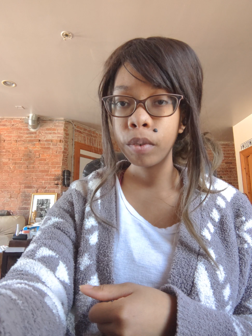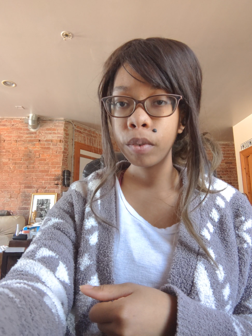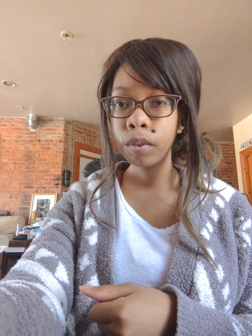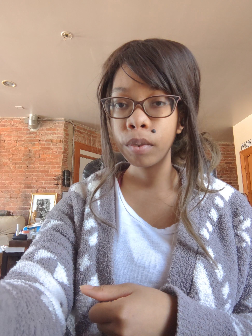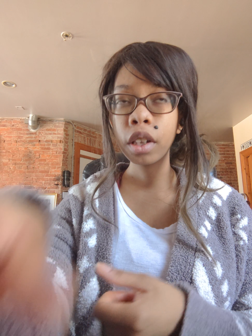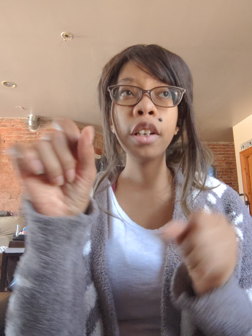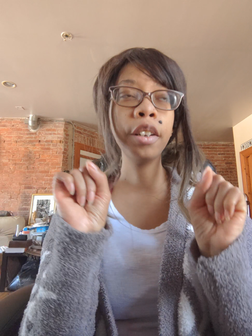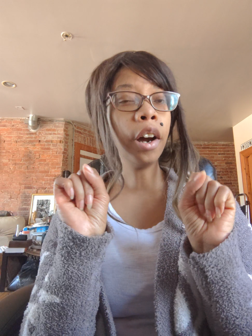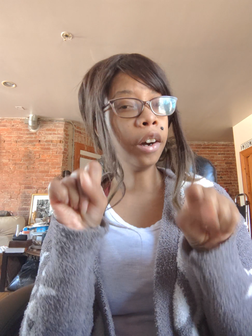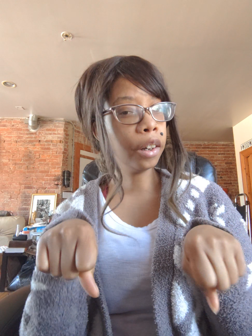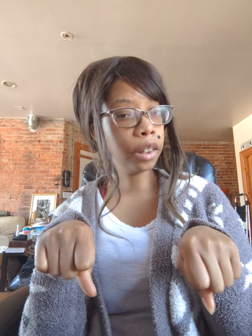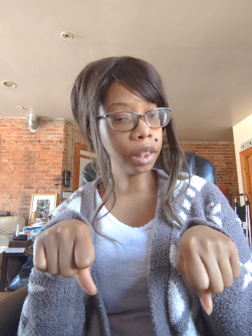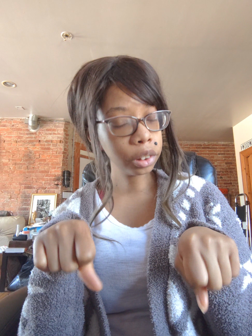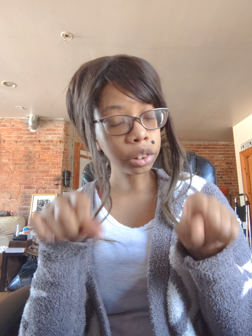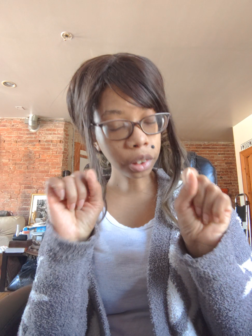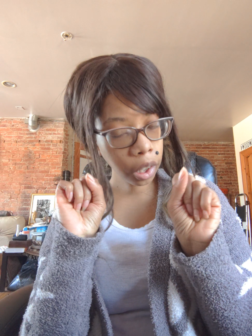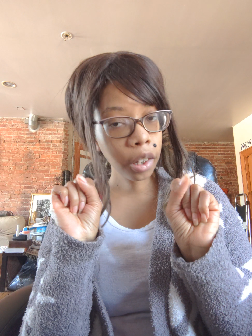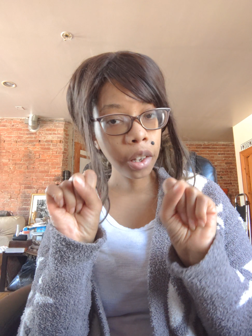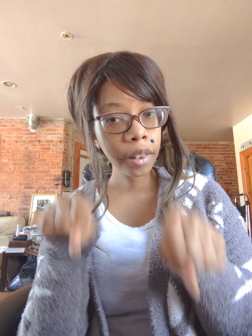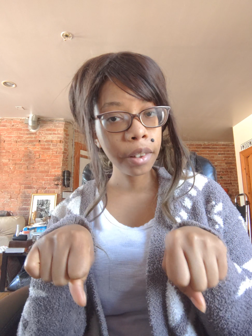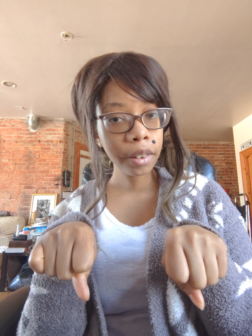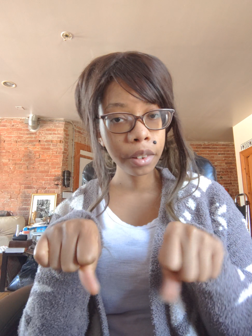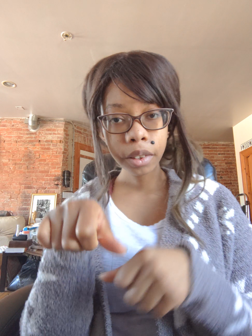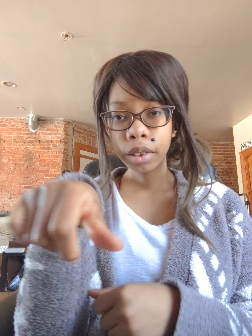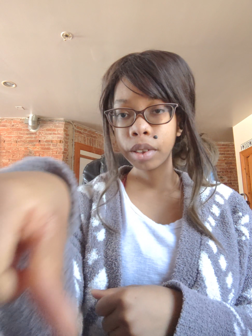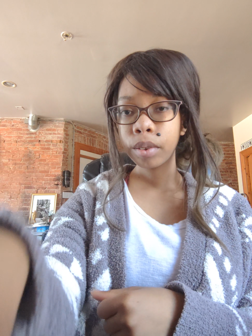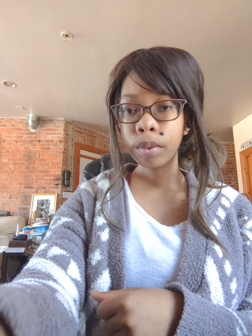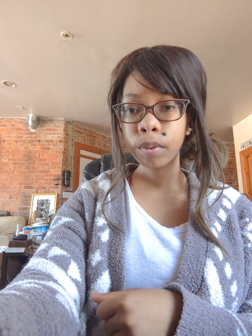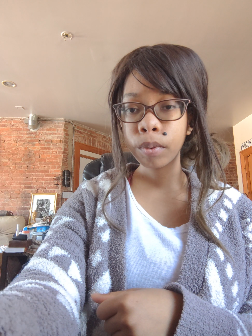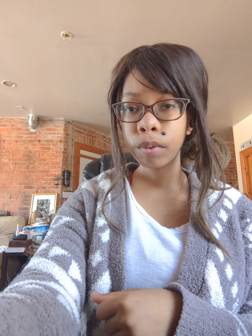can